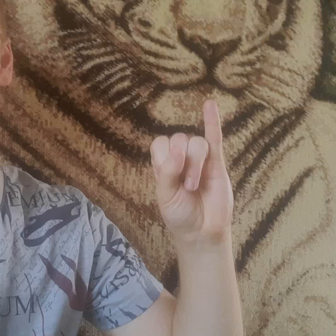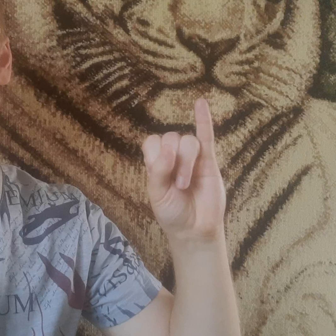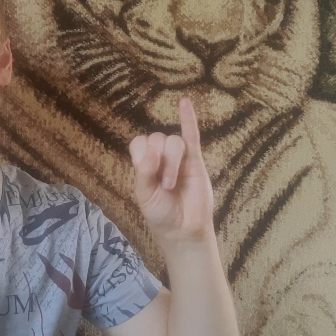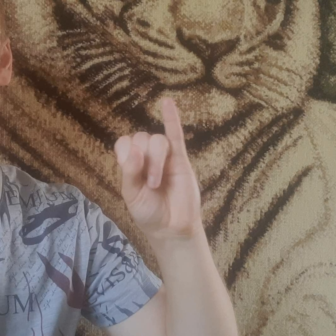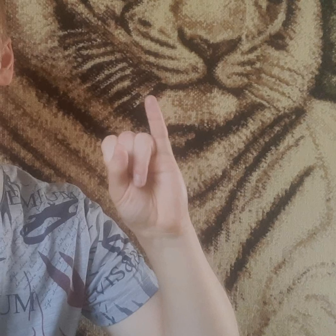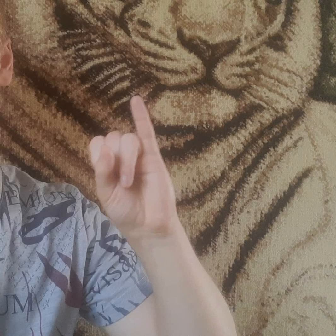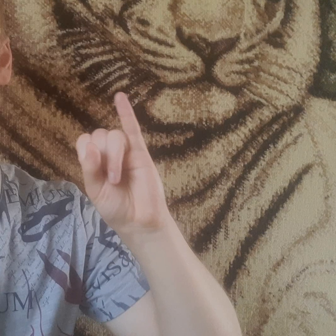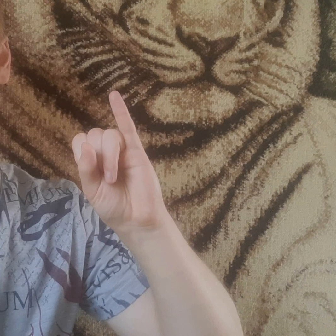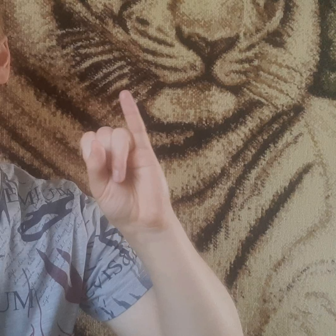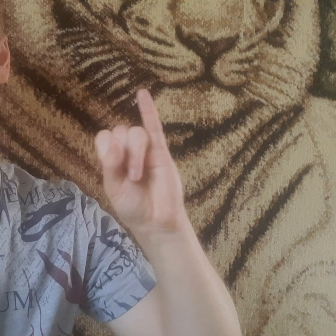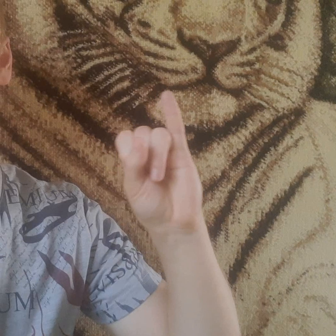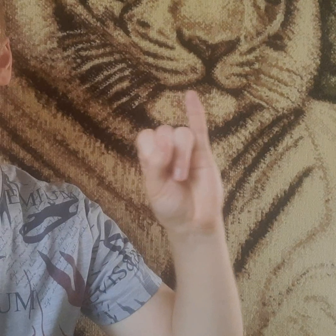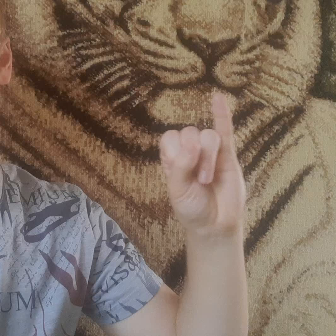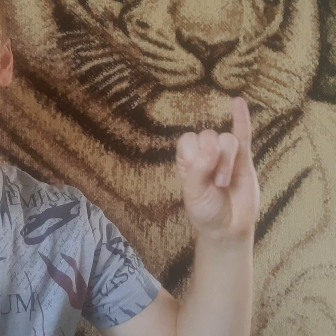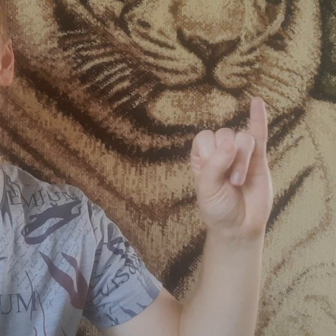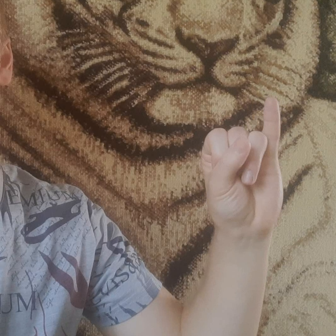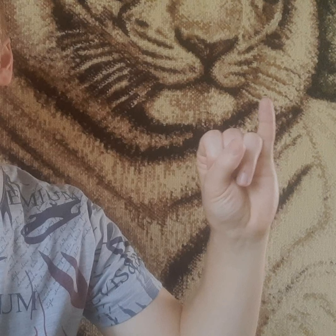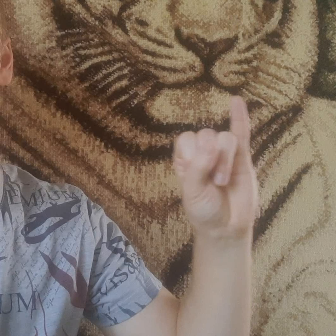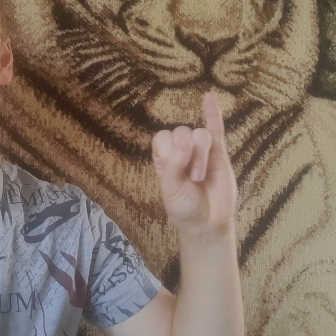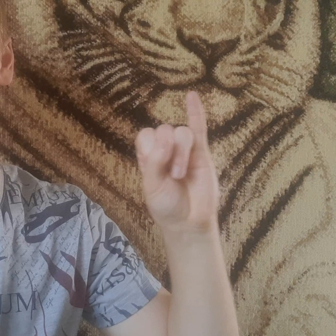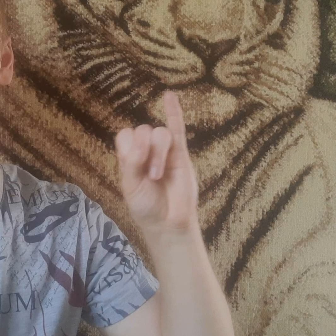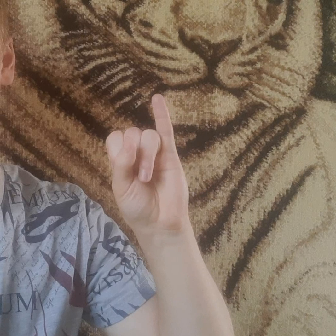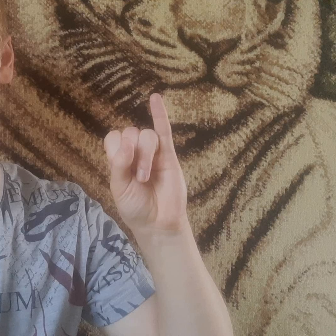Ї